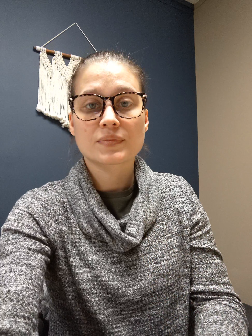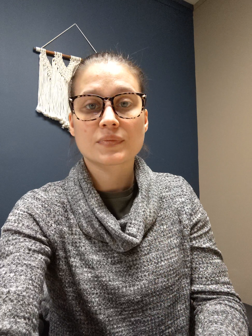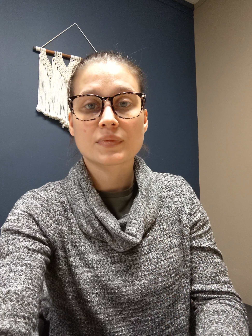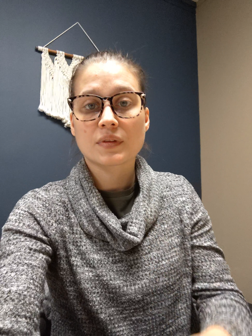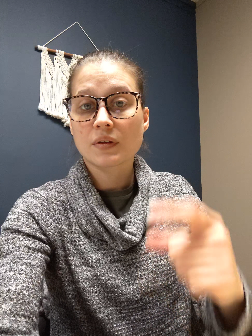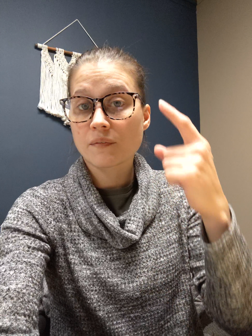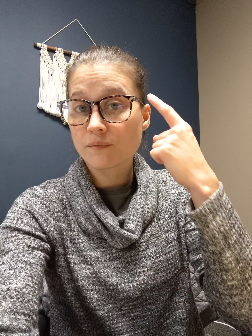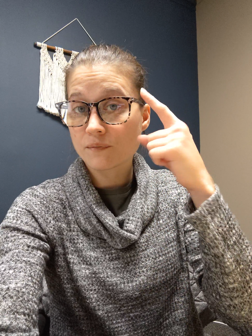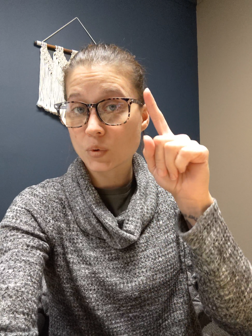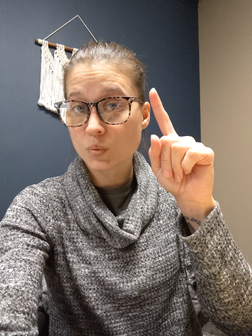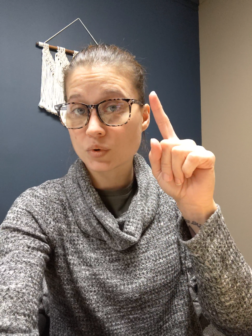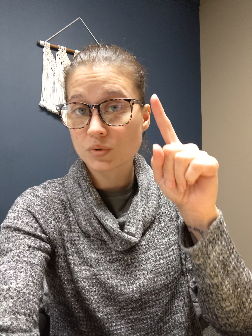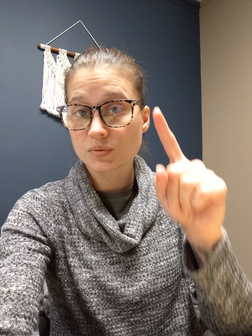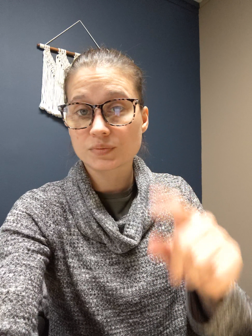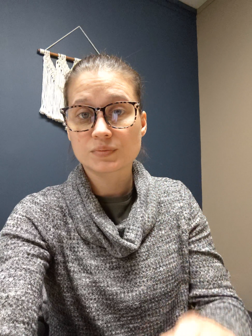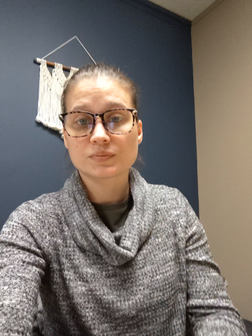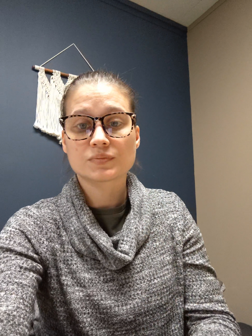for